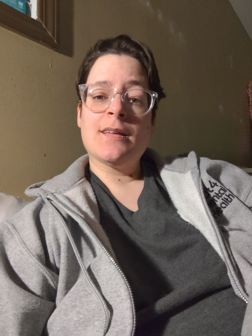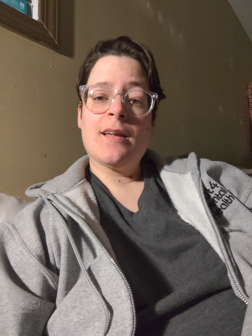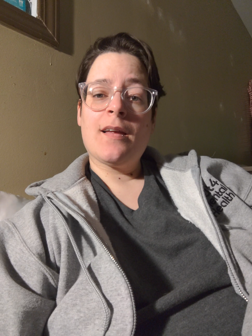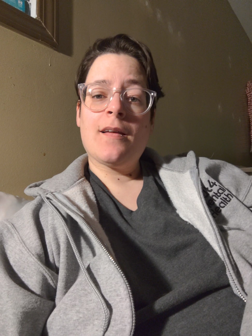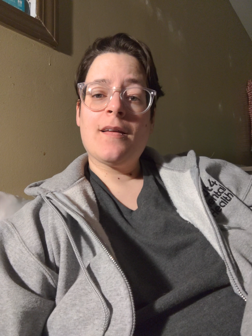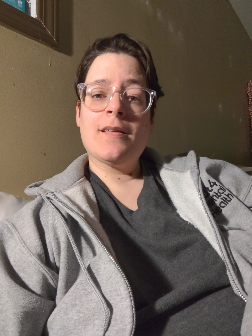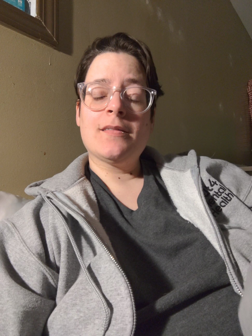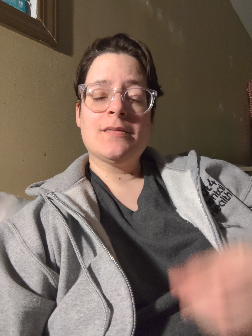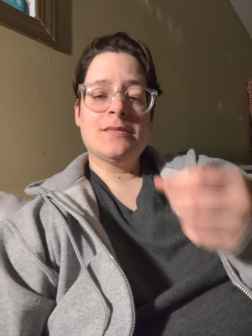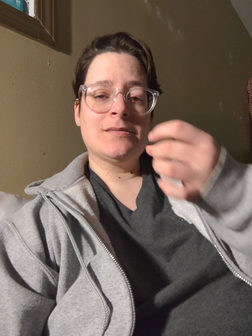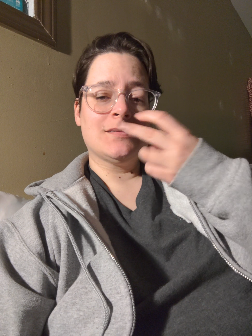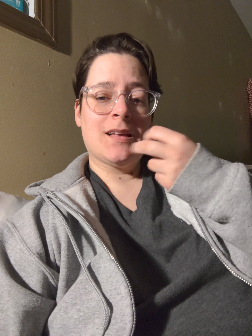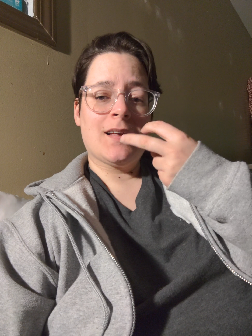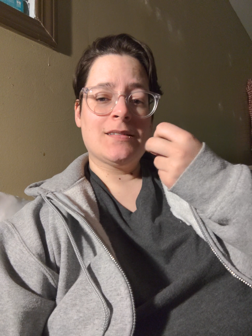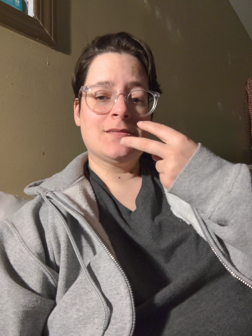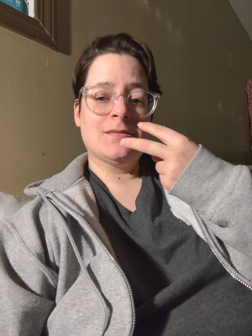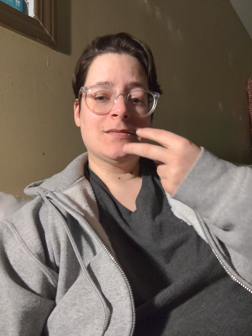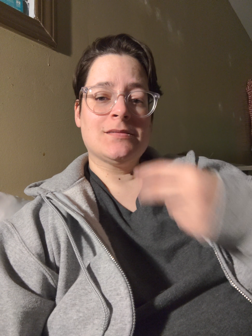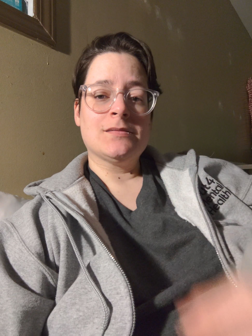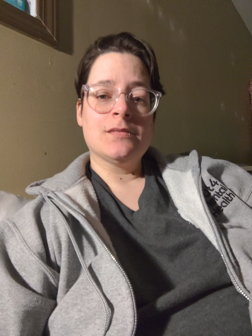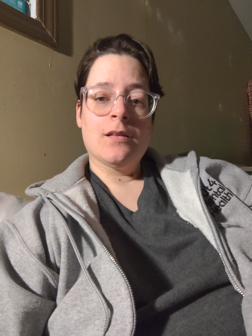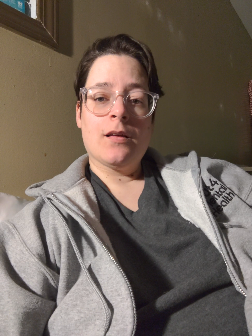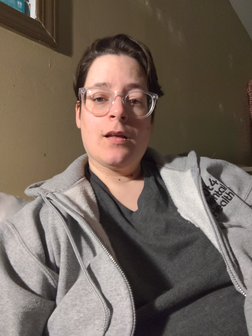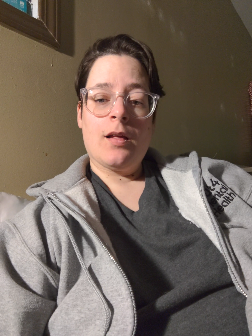snack